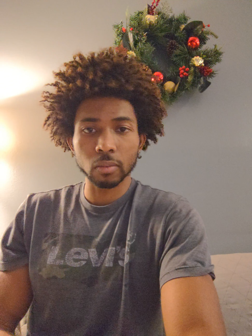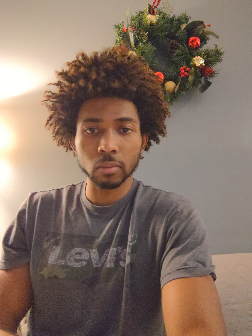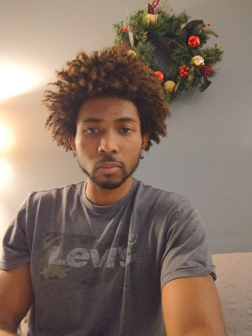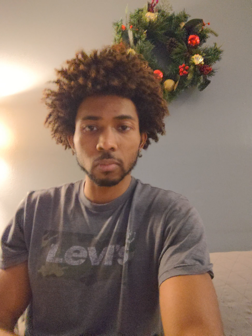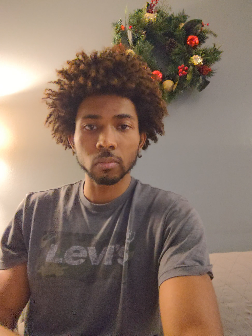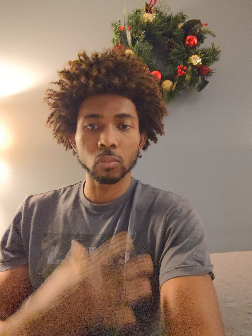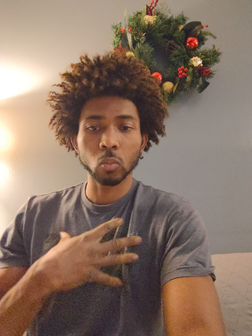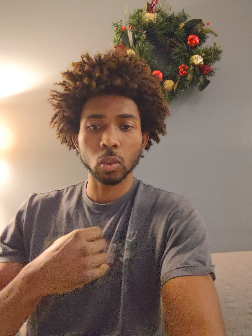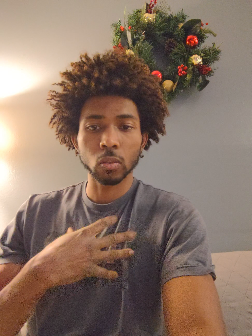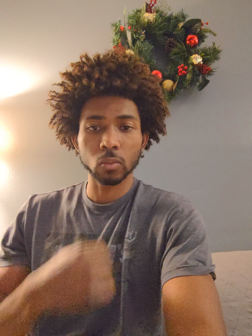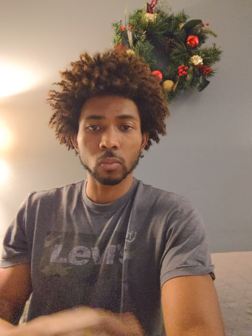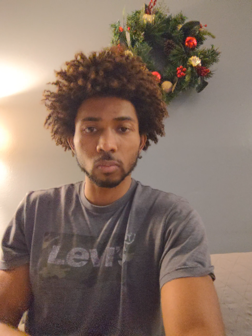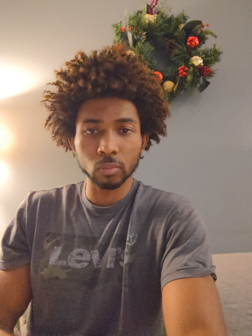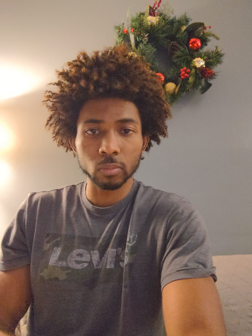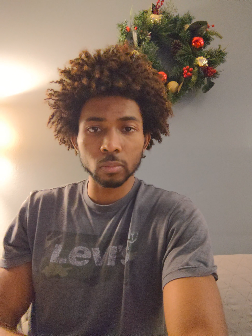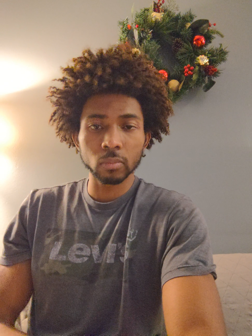white